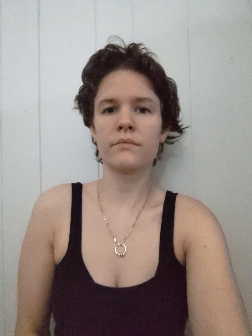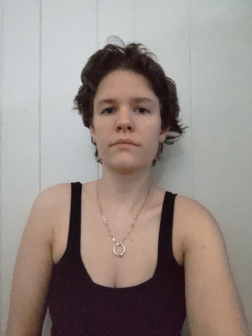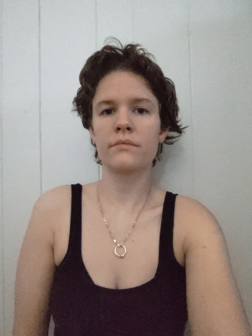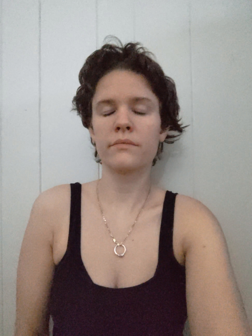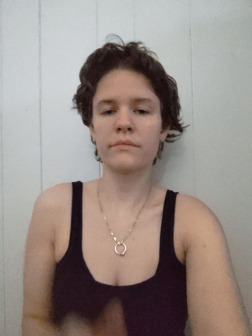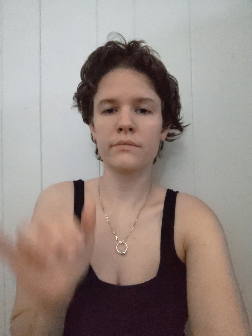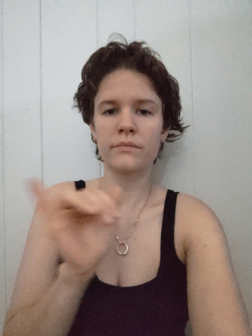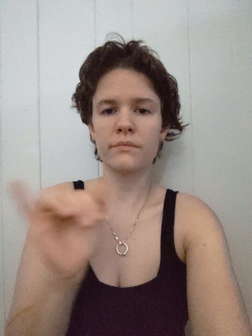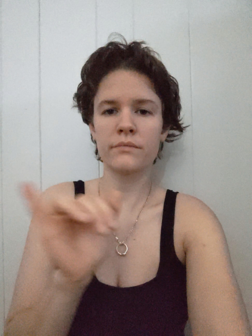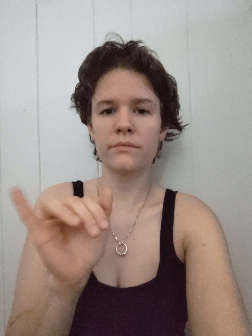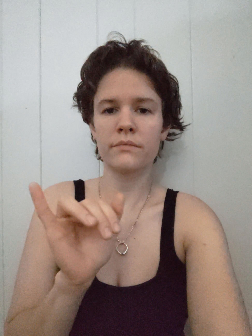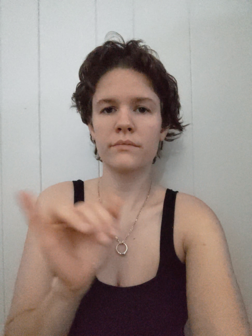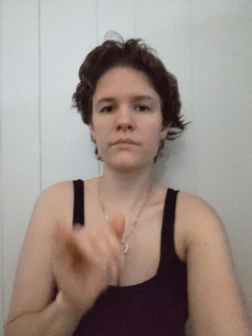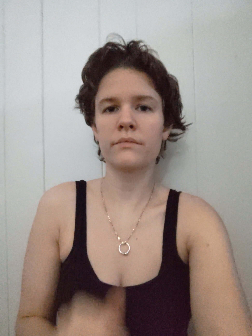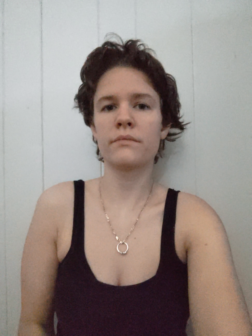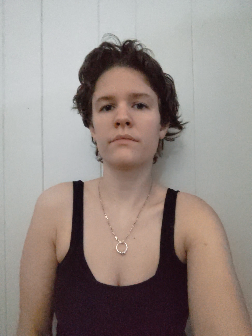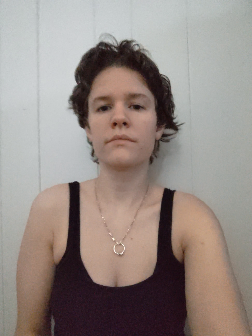same